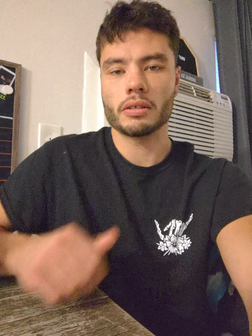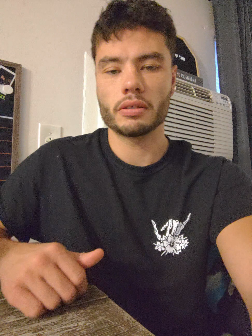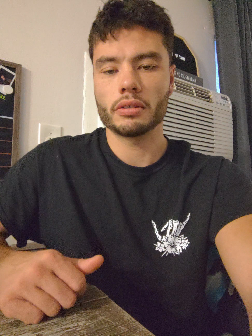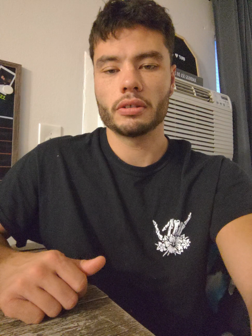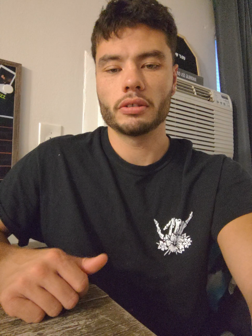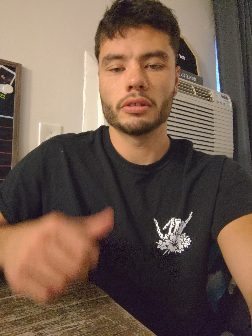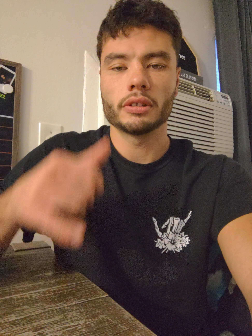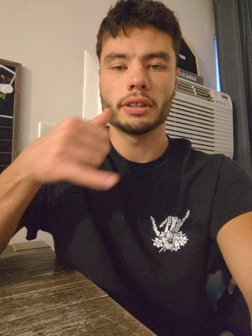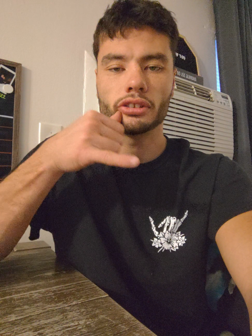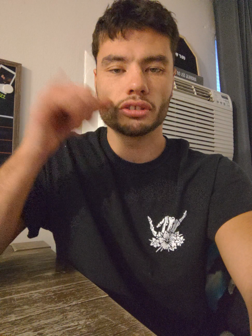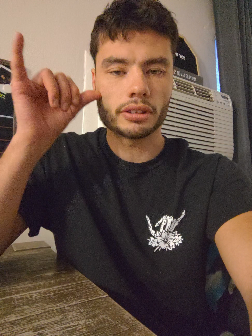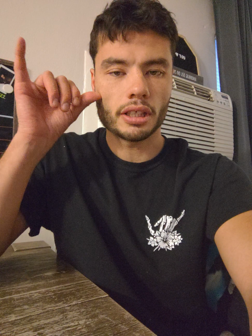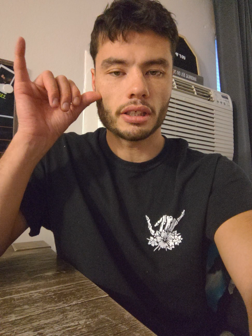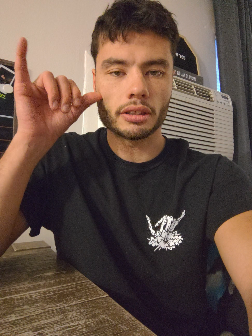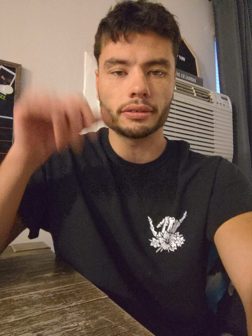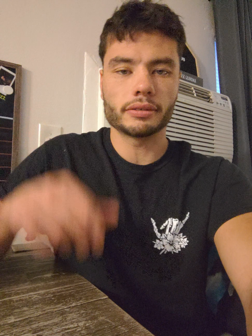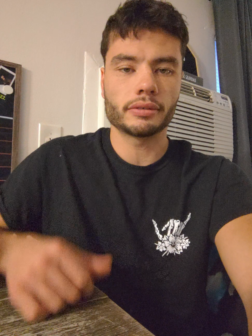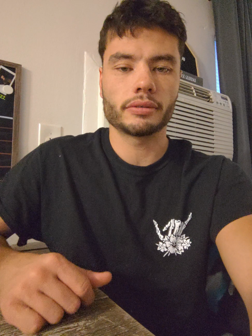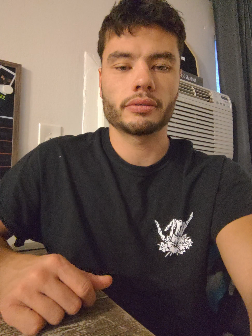yesterday